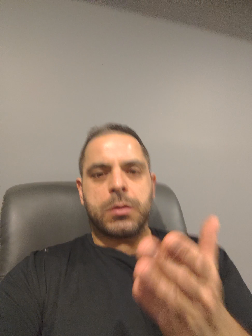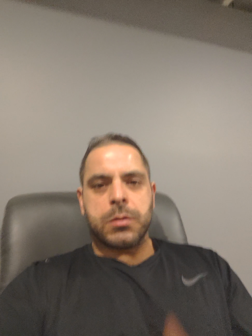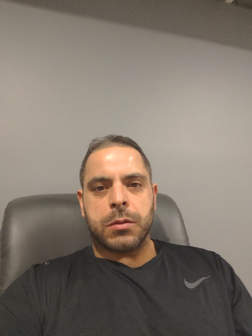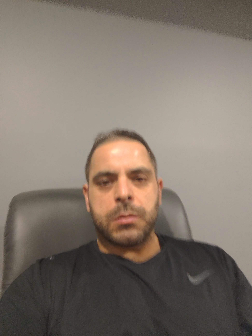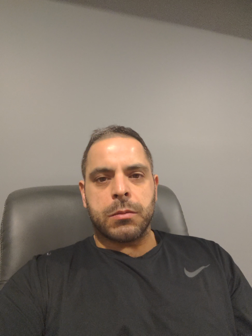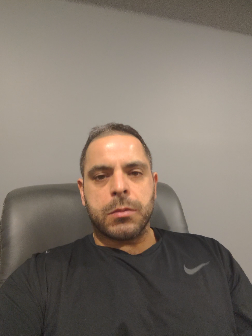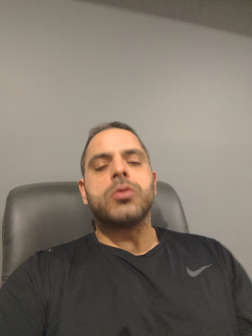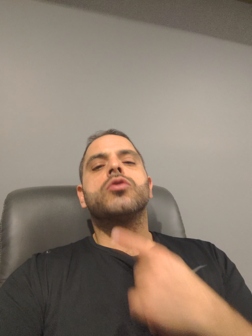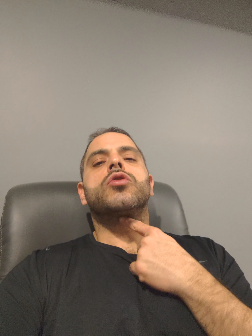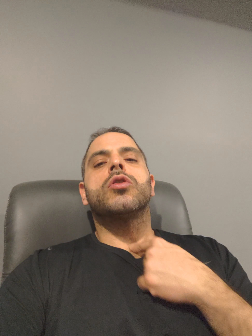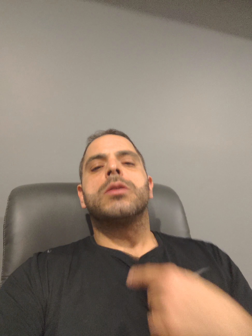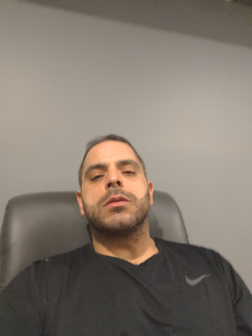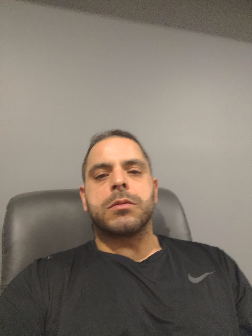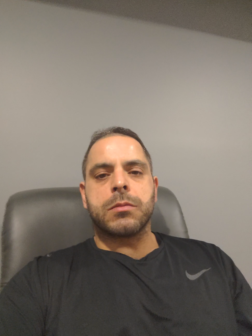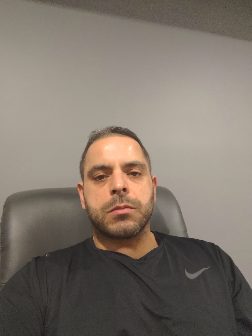thirsty